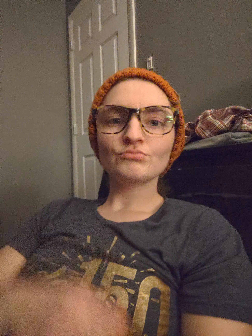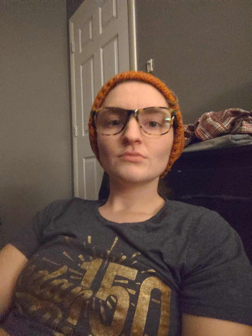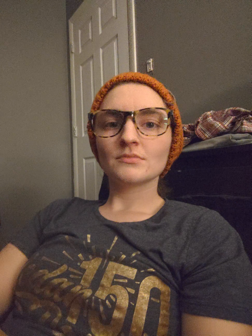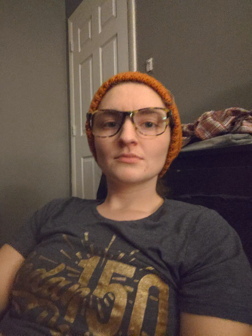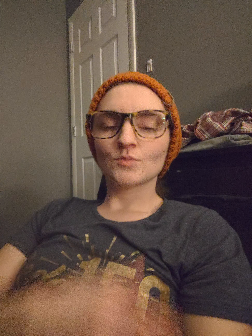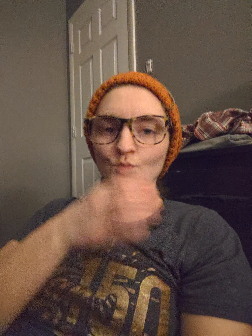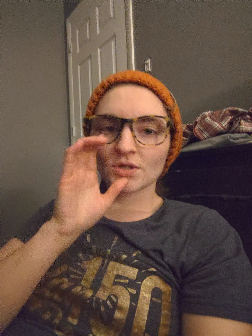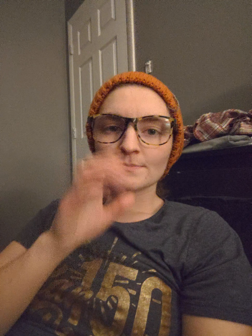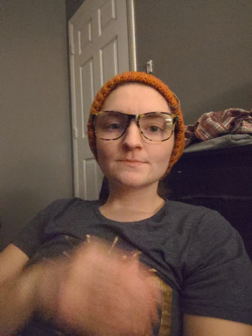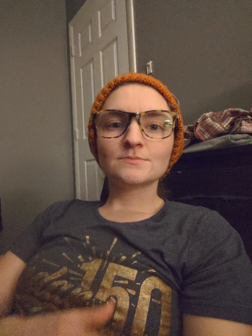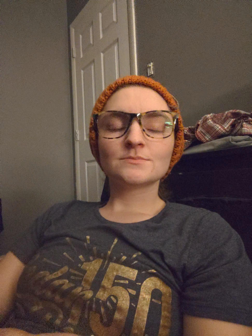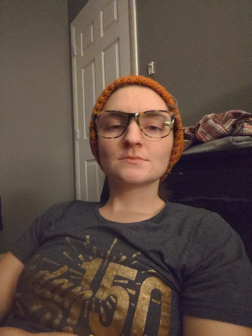drink